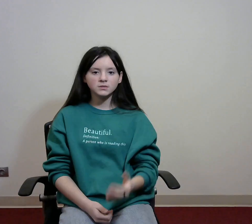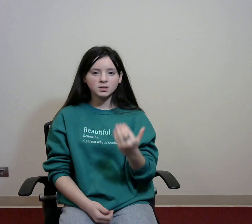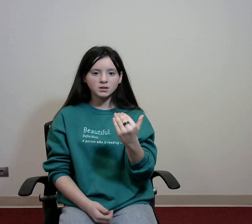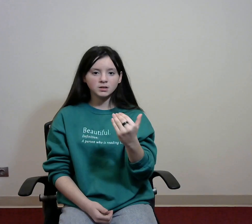siz